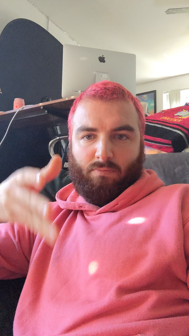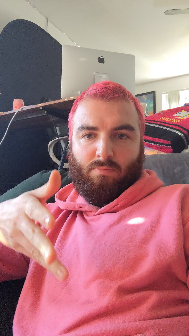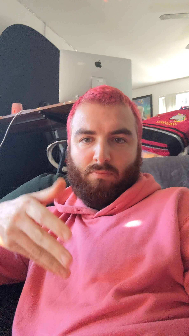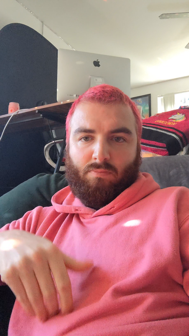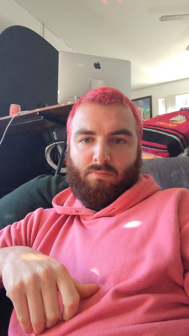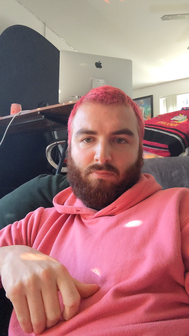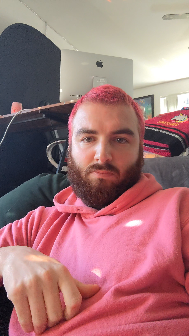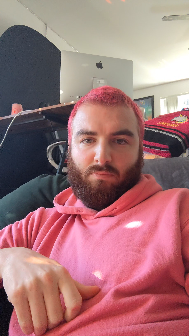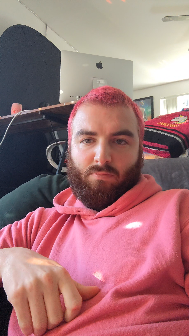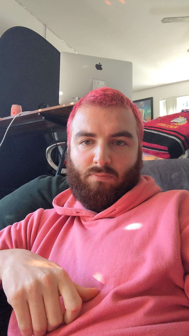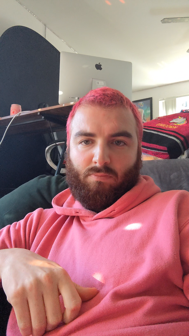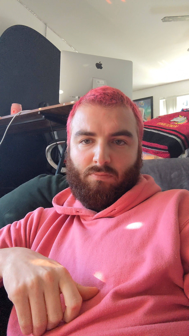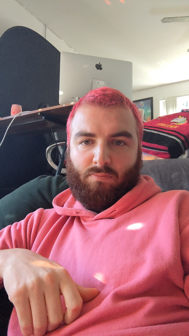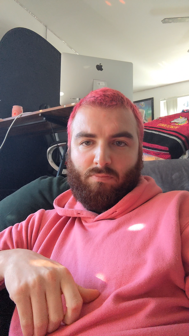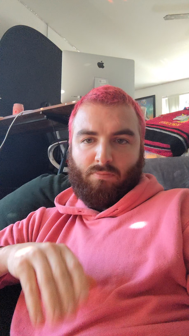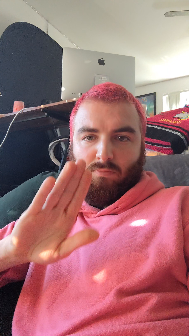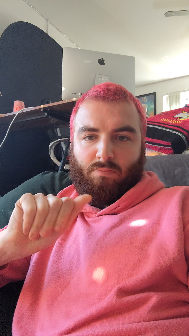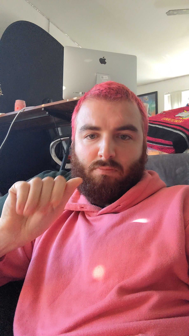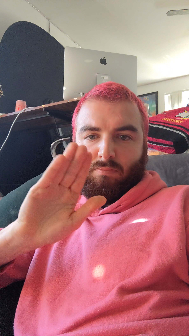baa baa